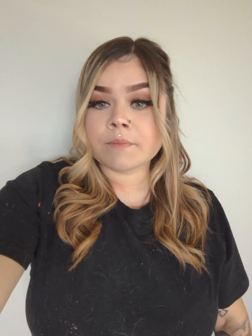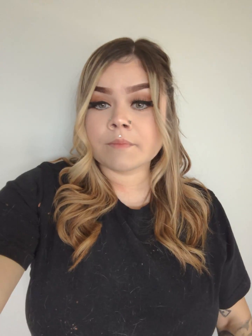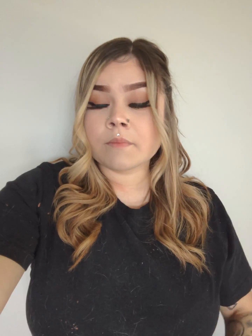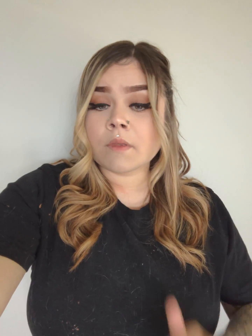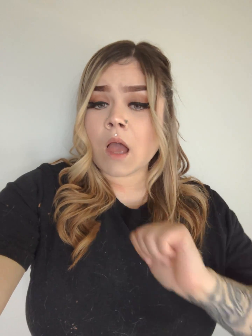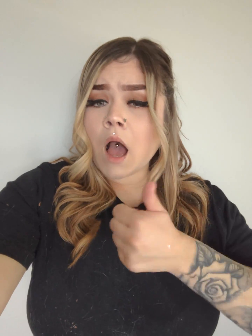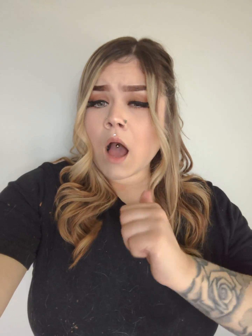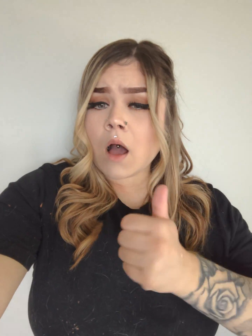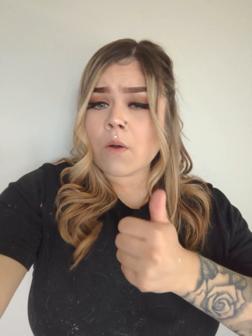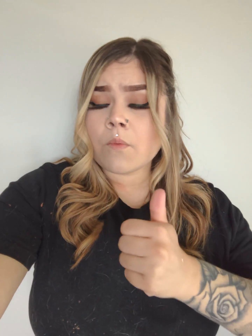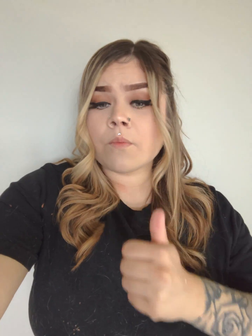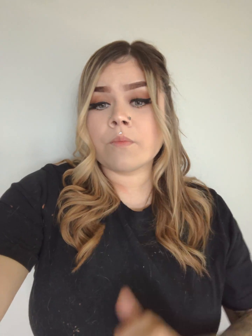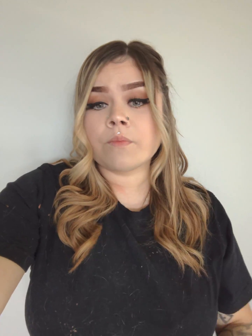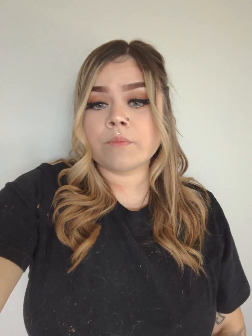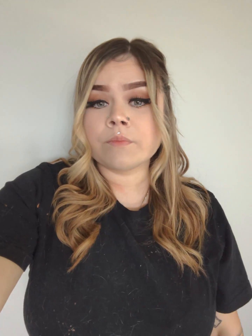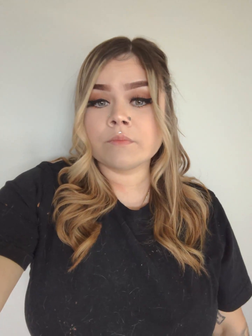how